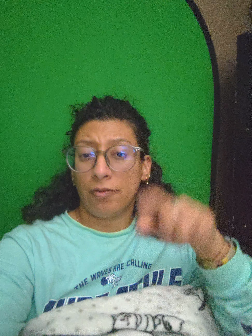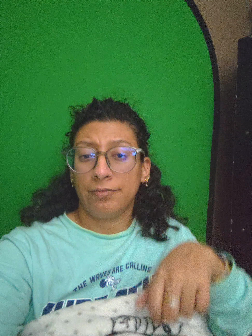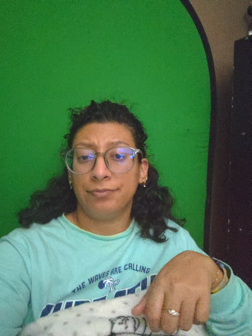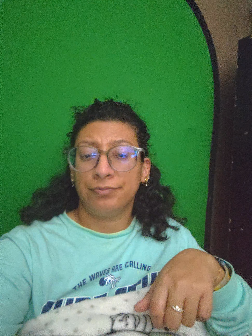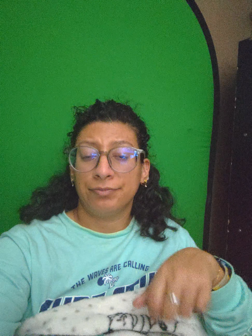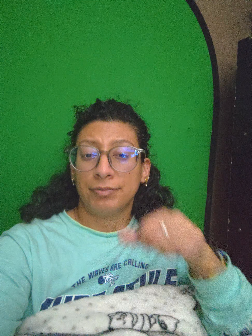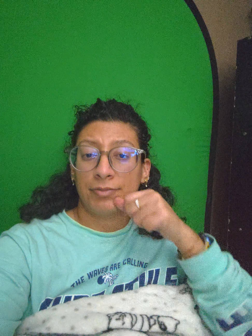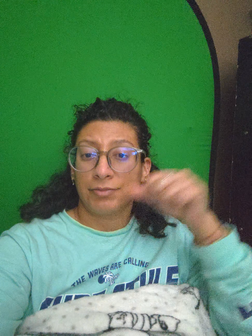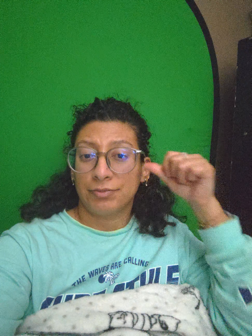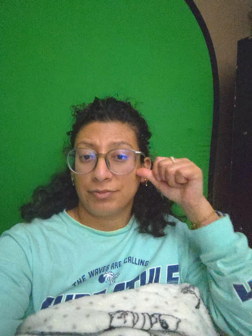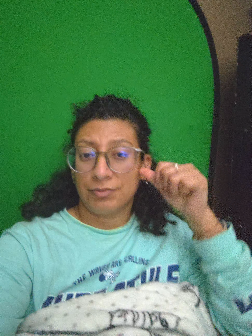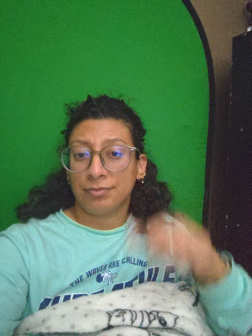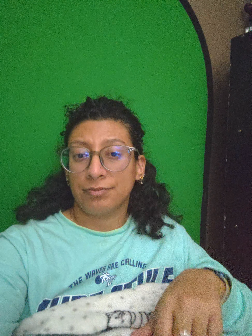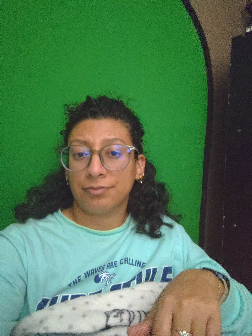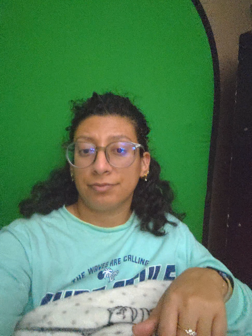yesterday